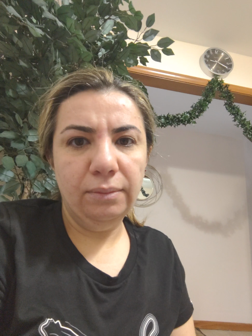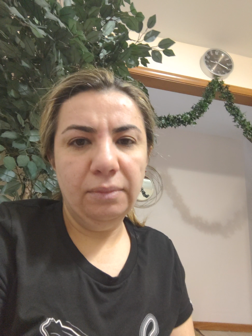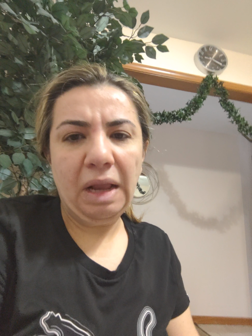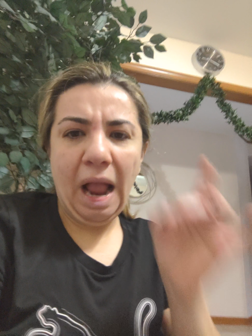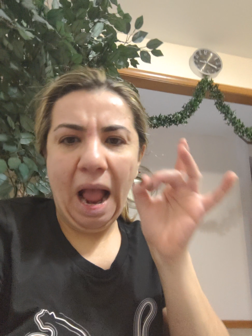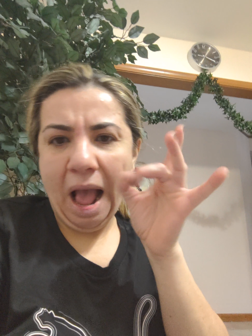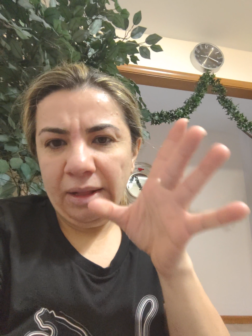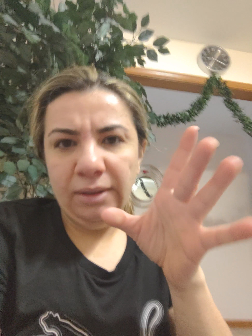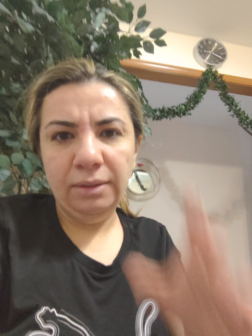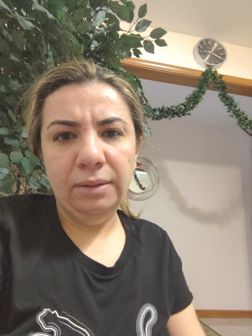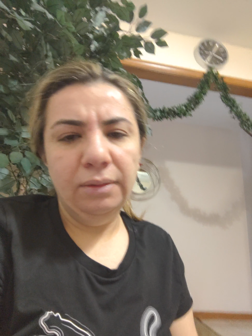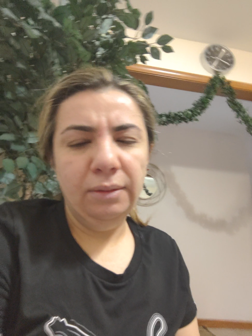hate